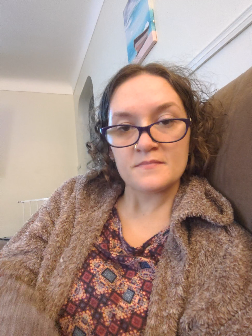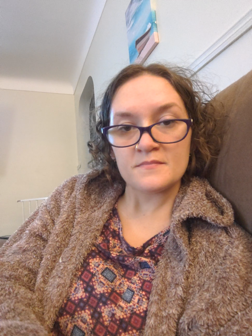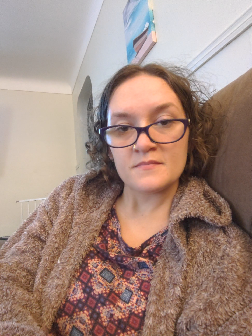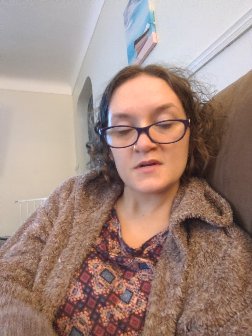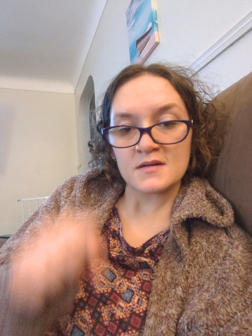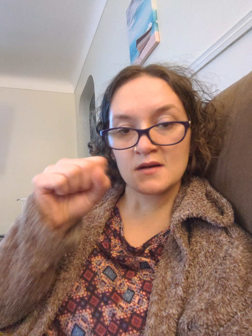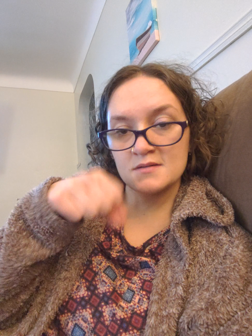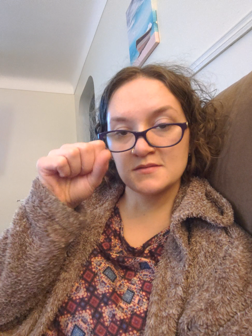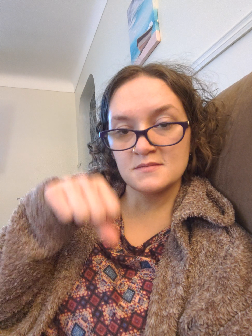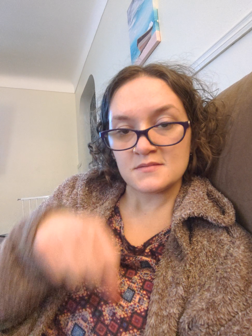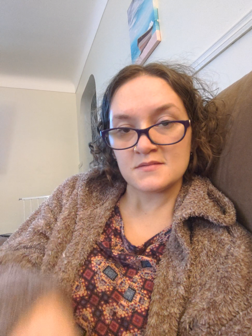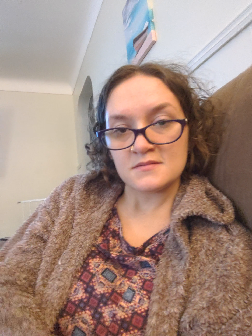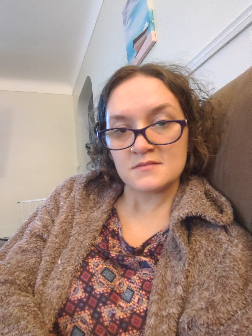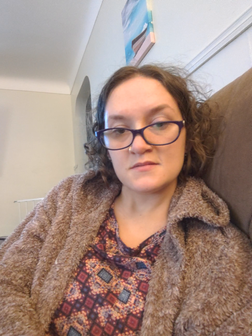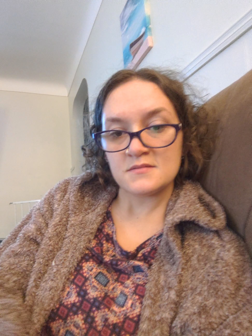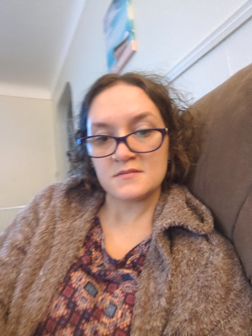yes